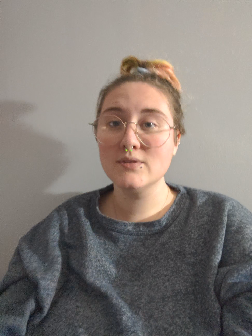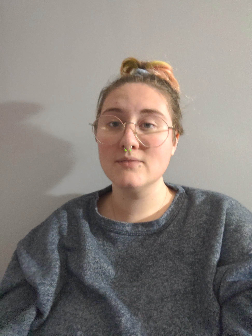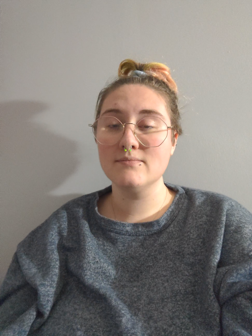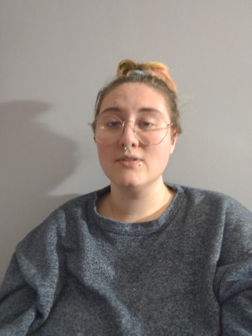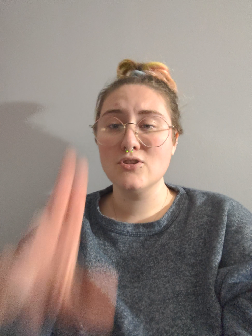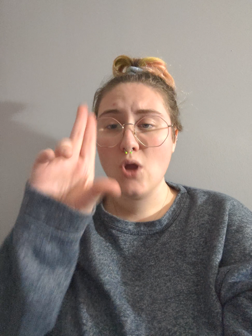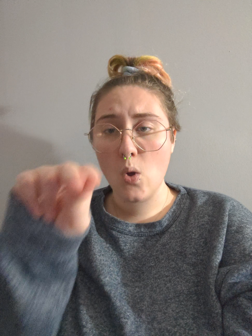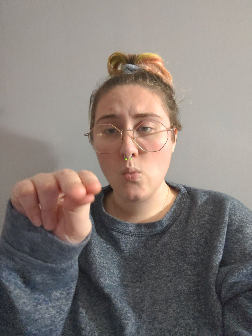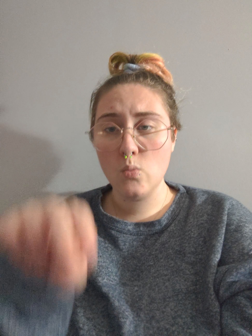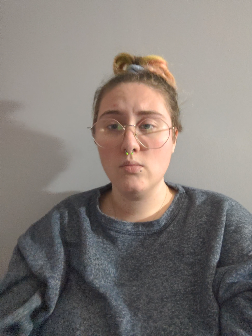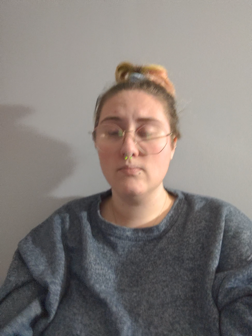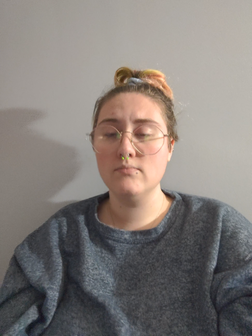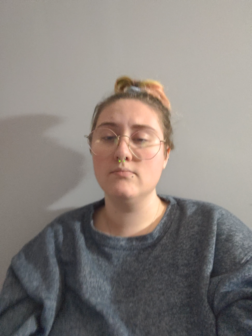no